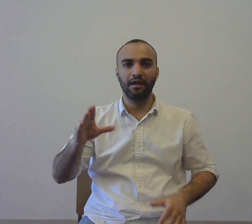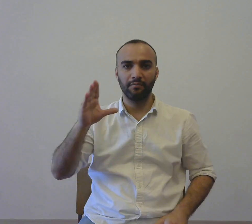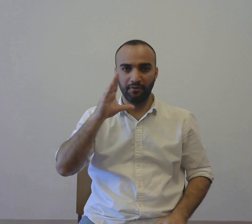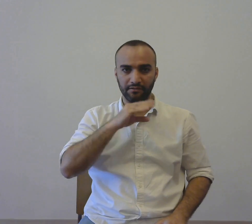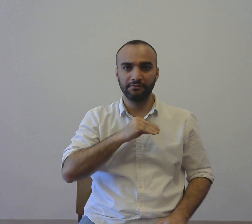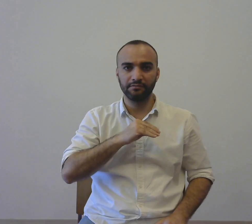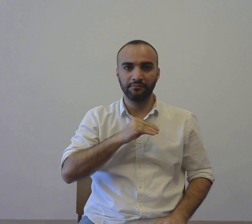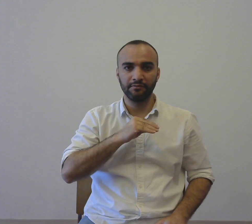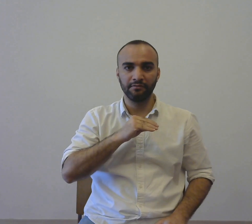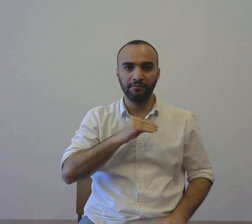bilər